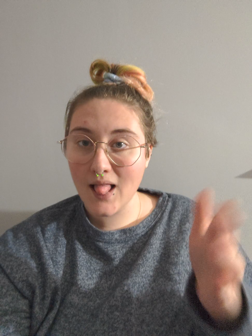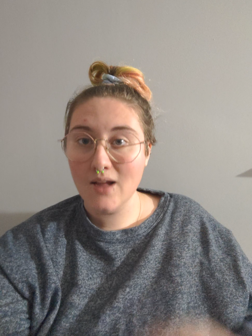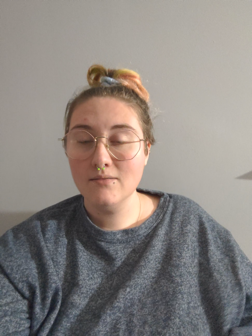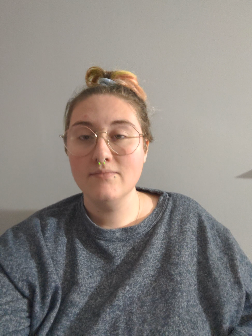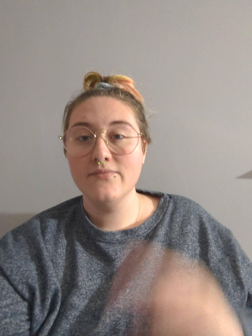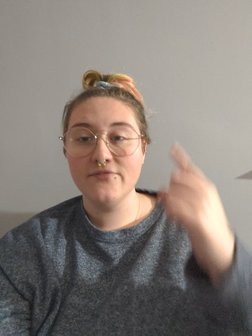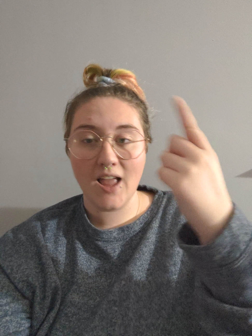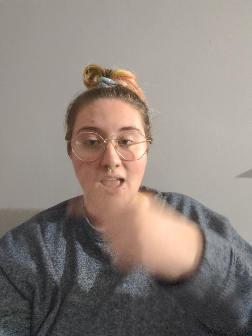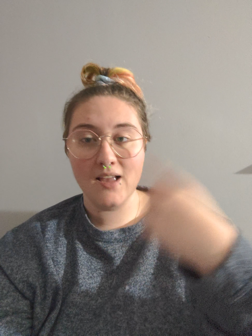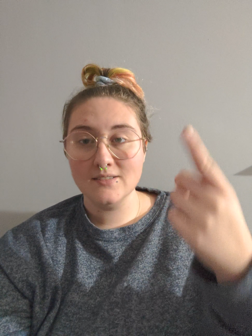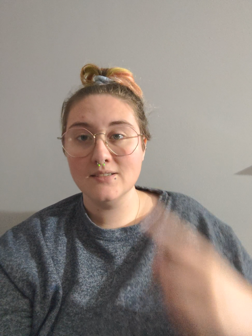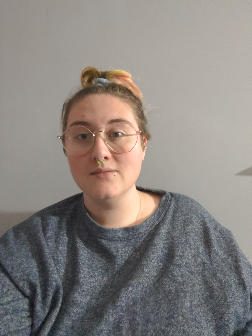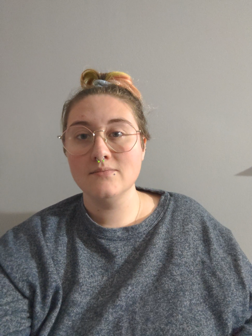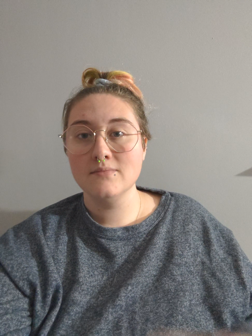face